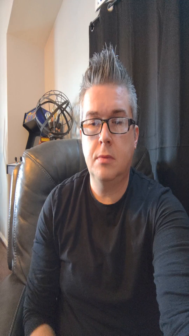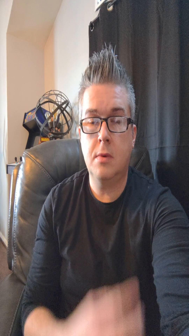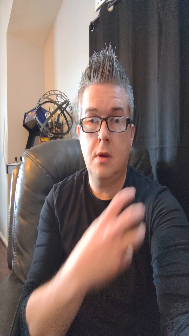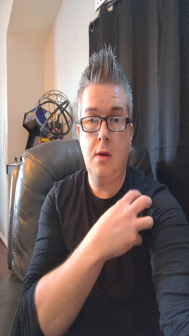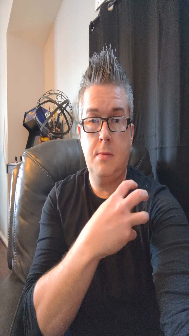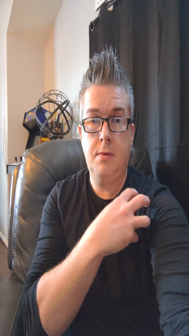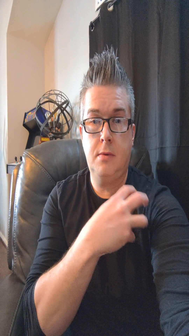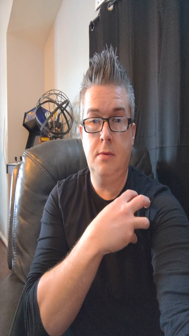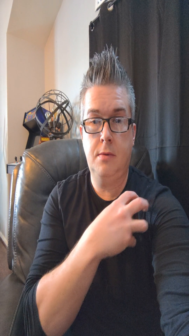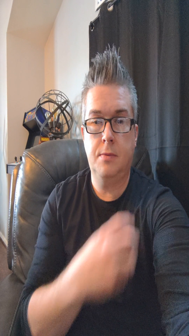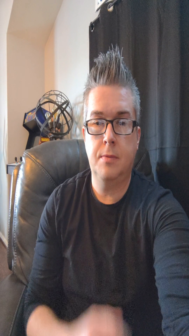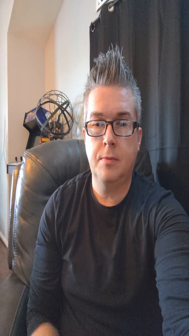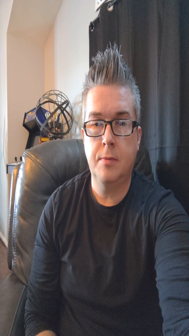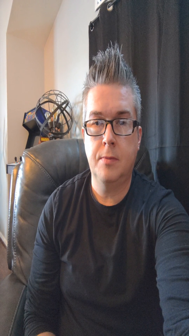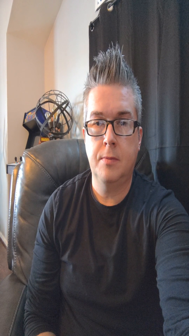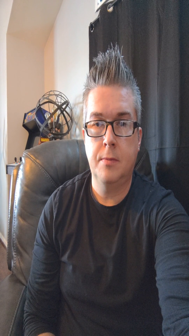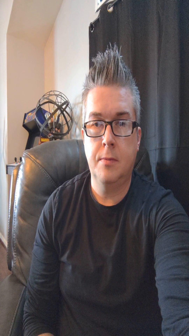police